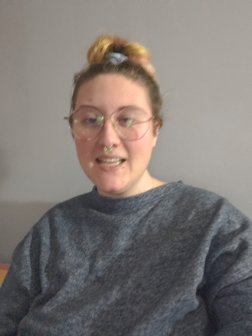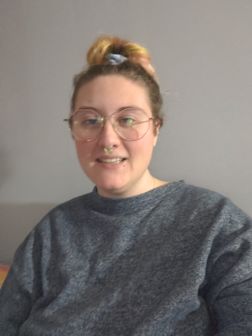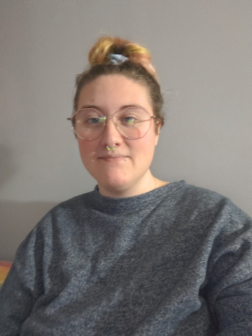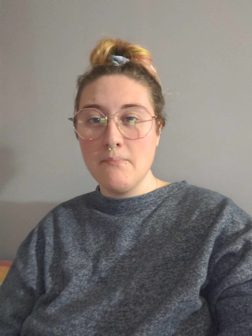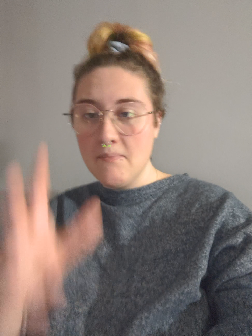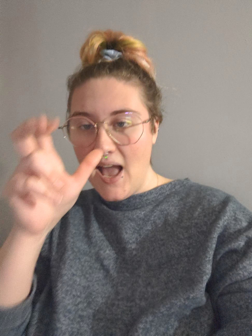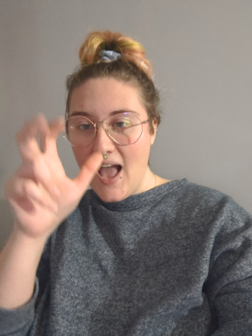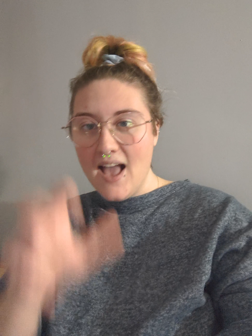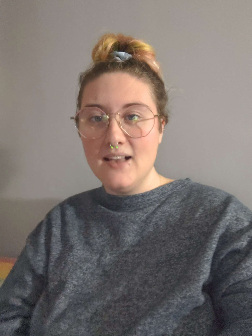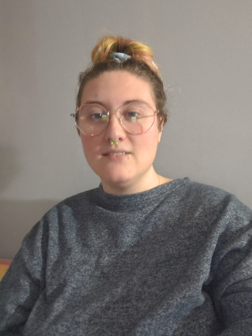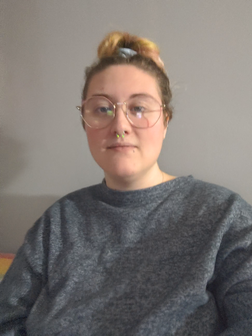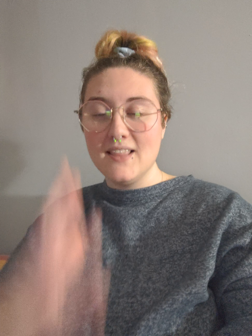bug